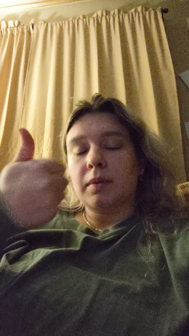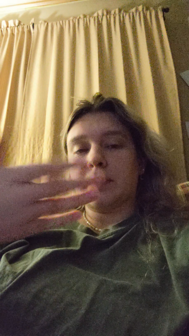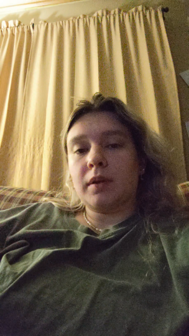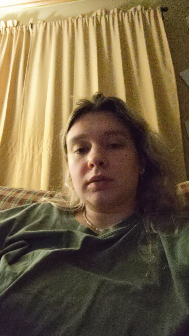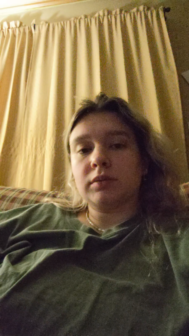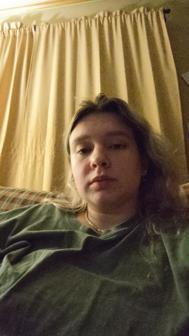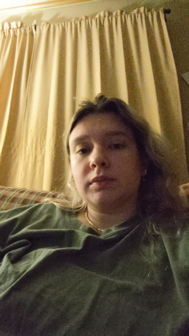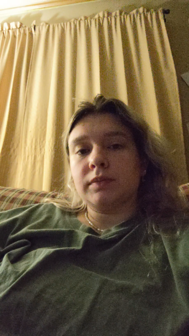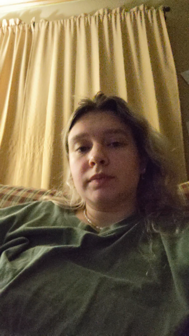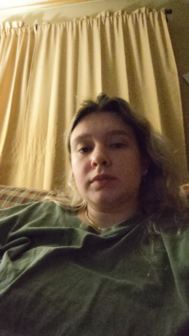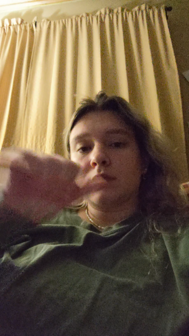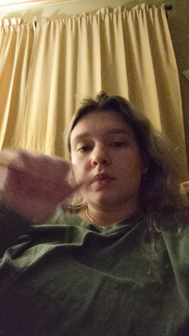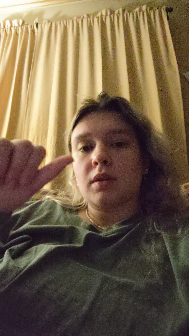a